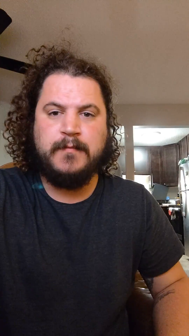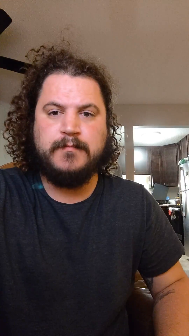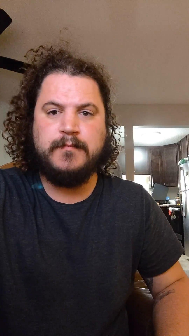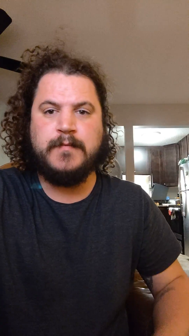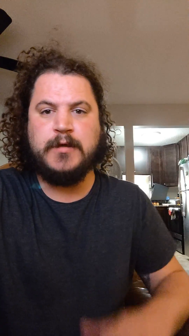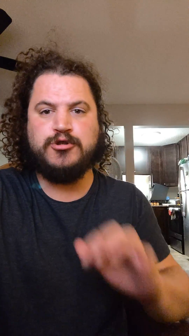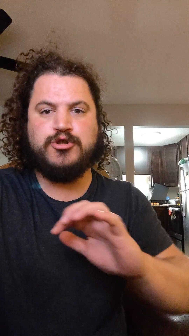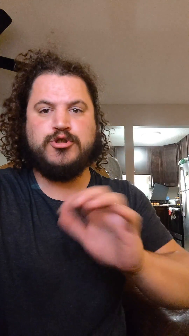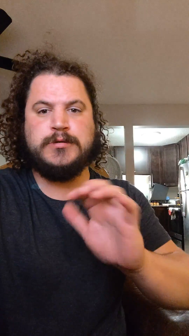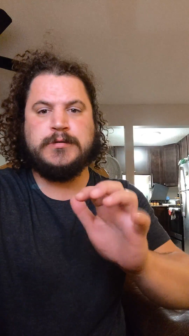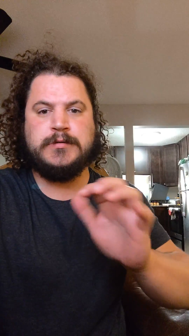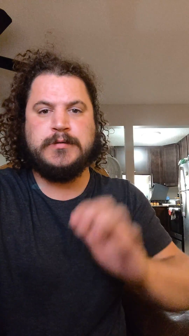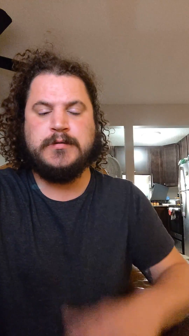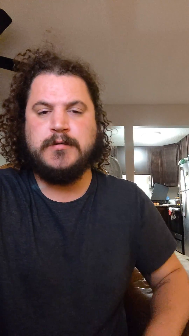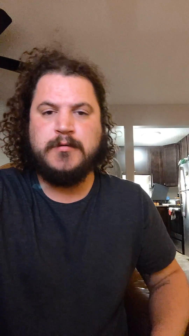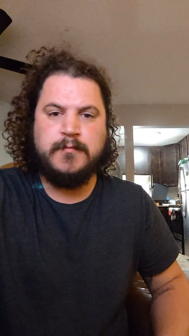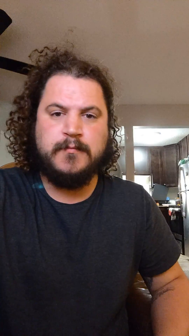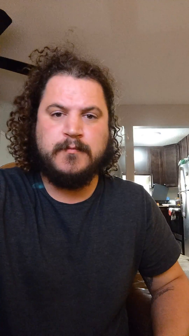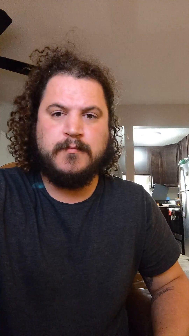cheese